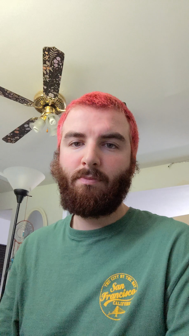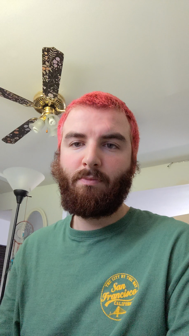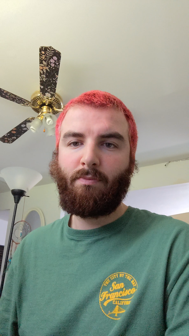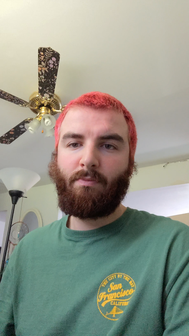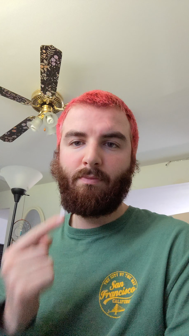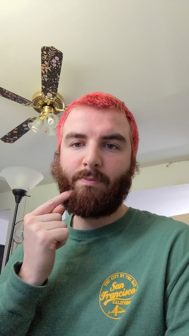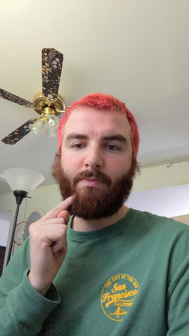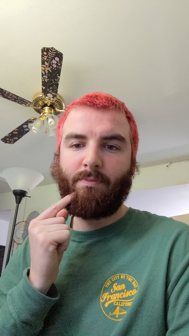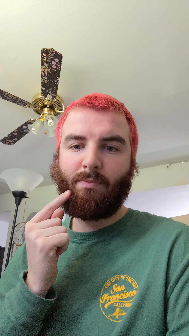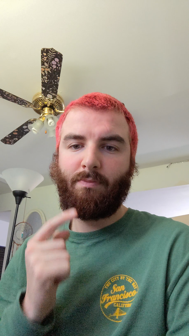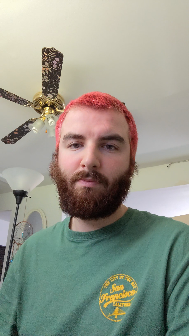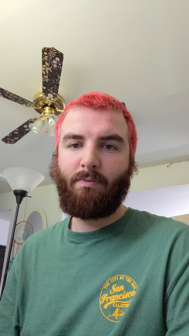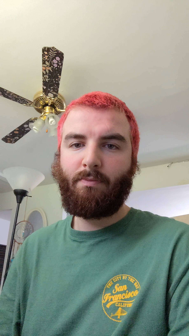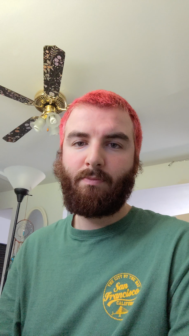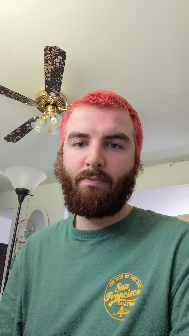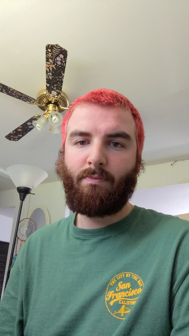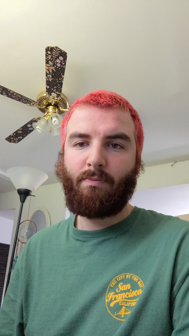candy